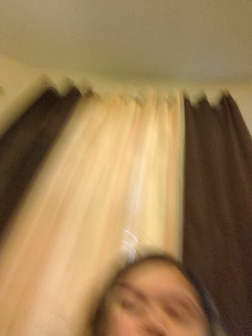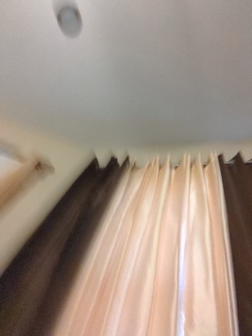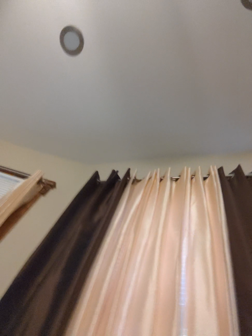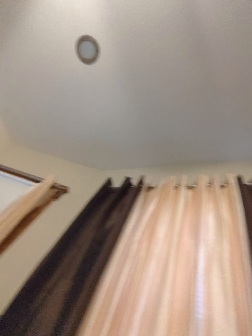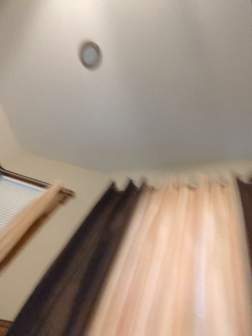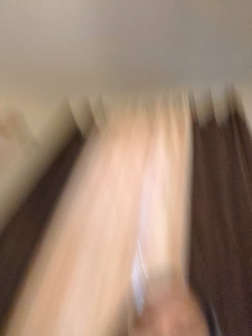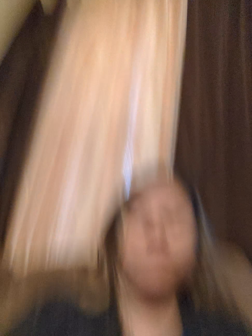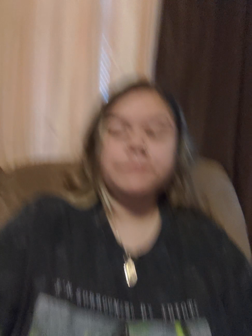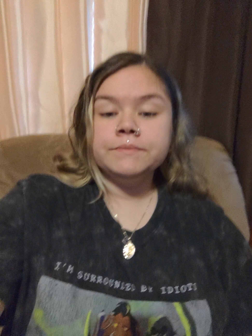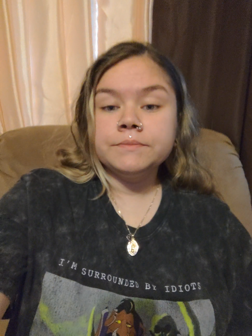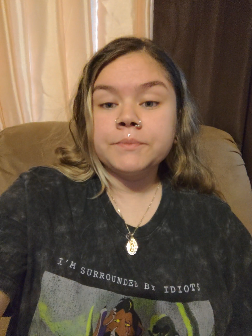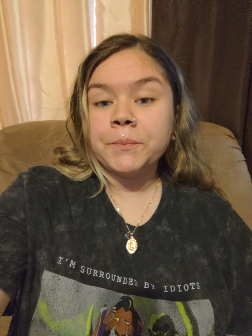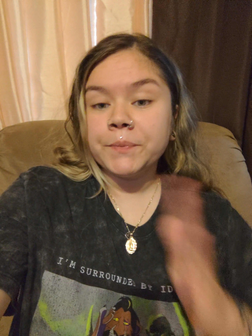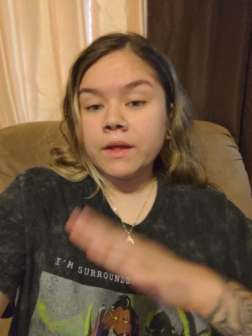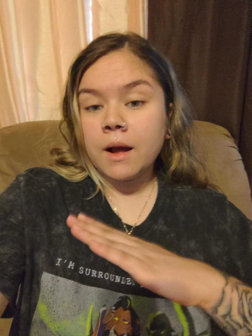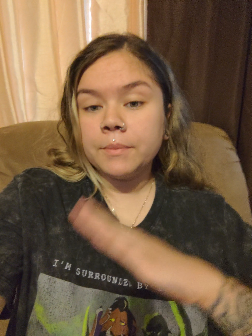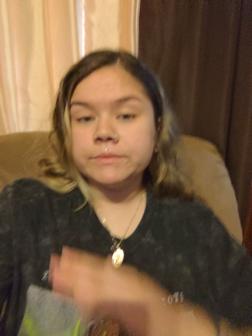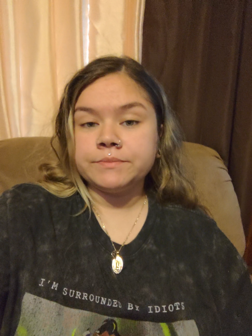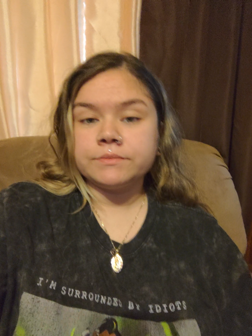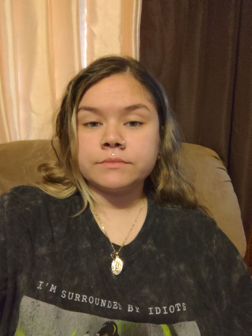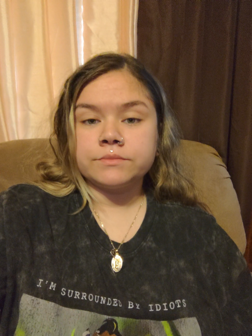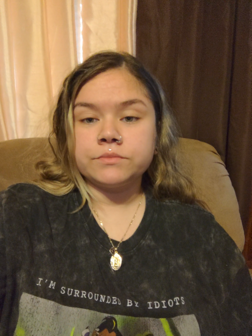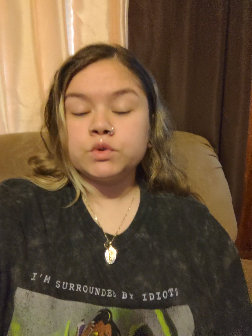clap